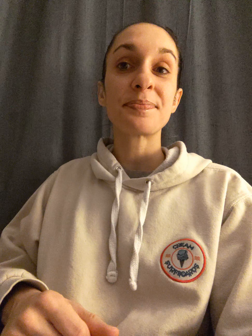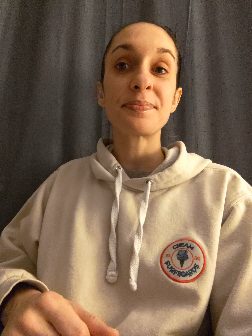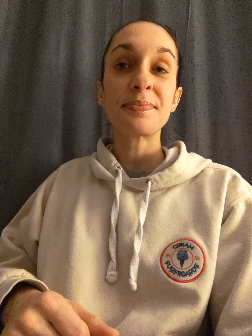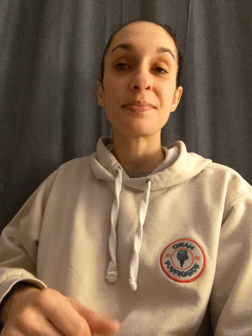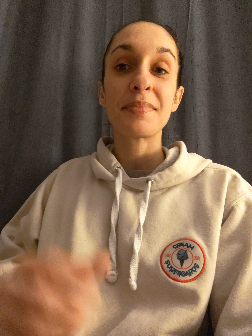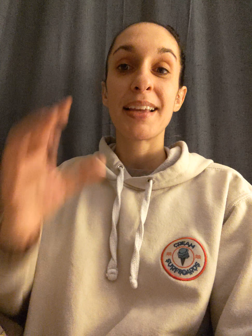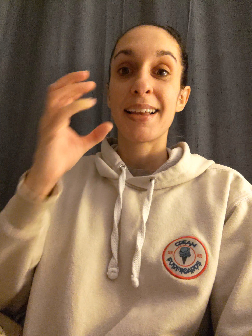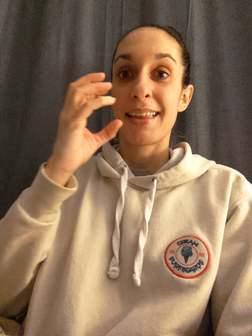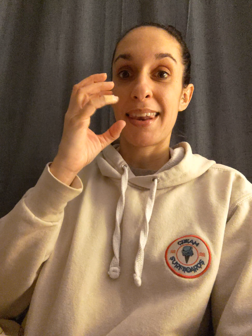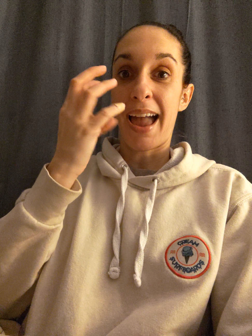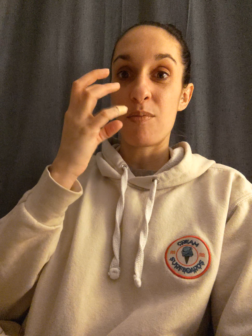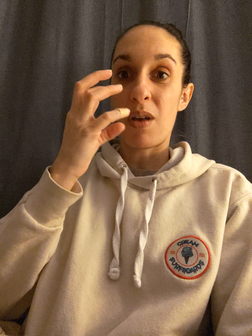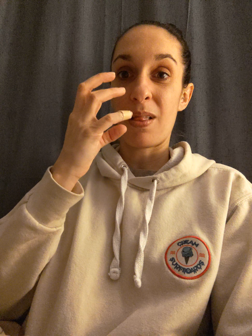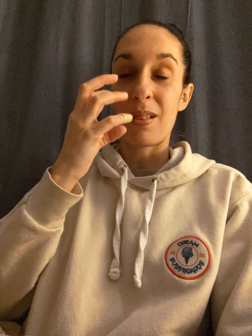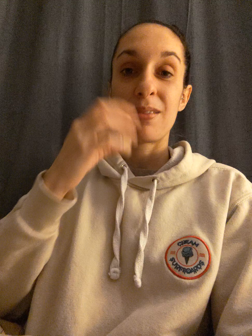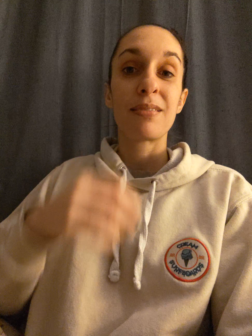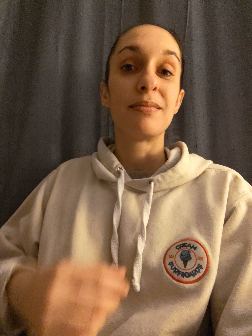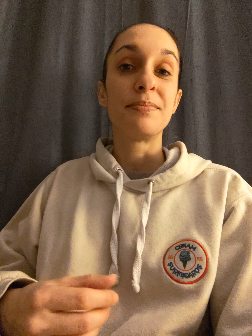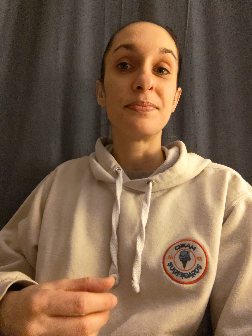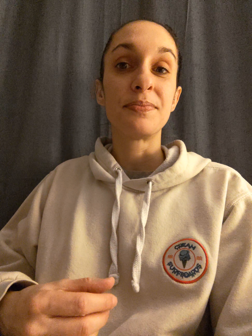clown